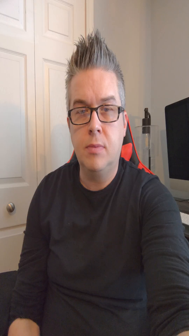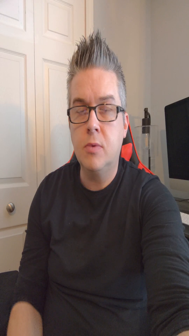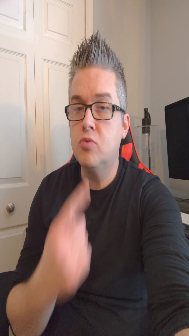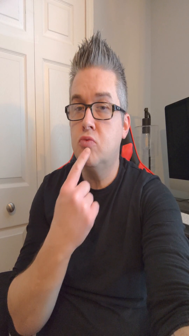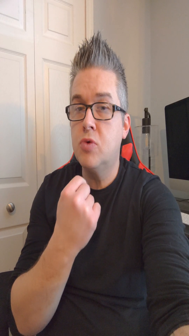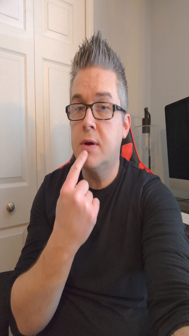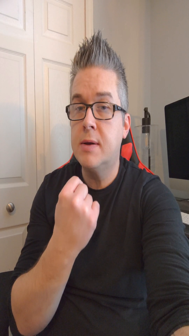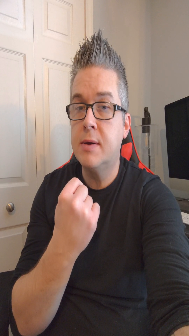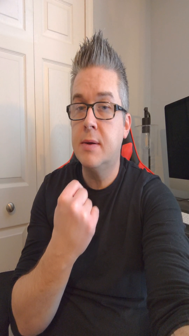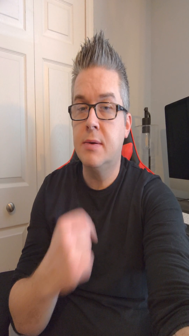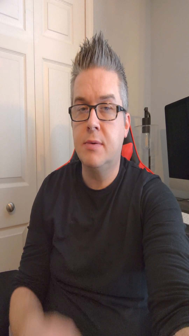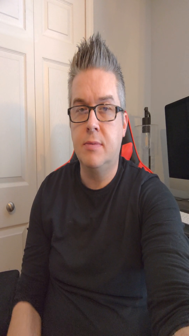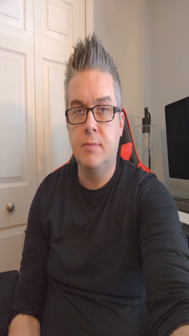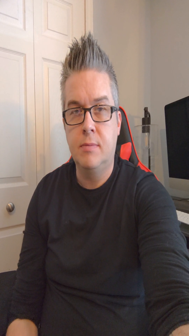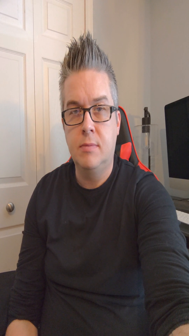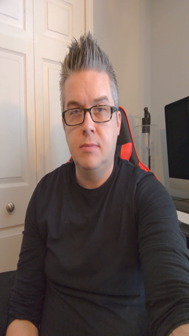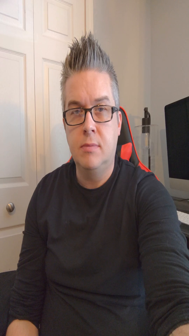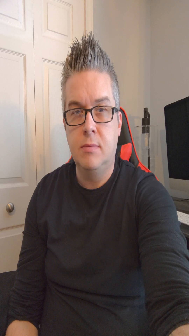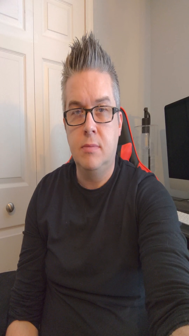red